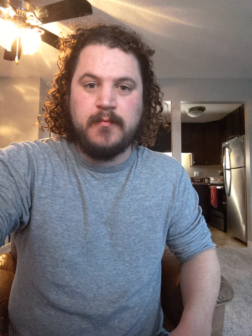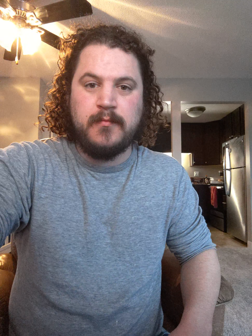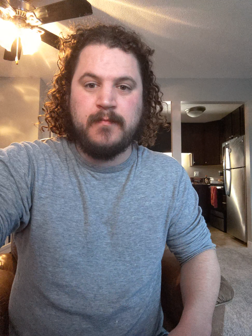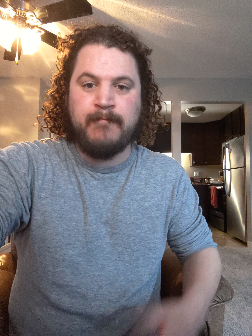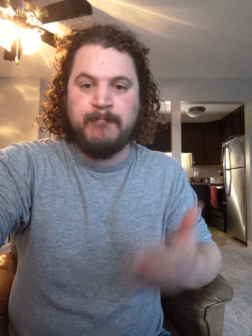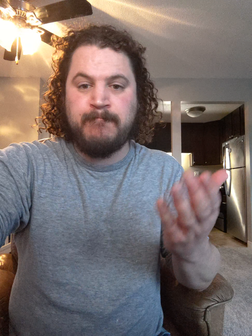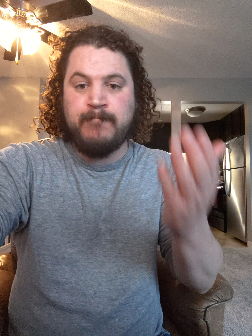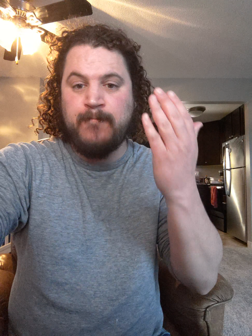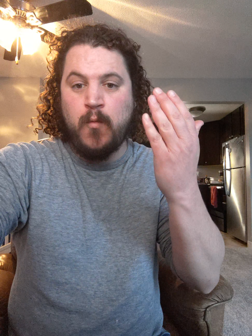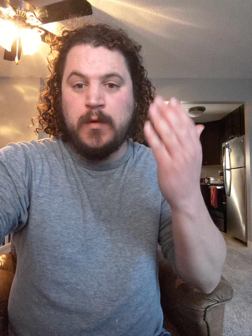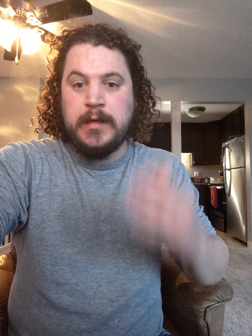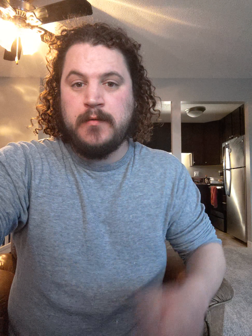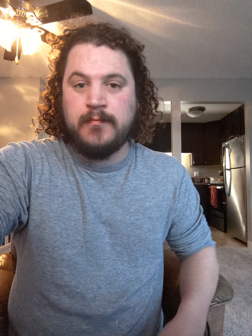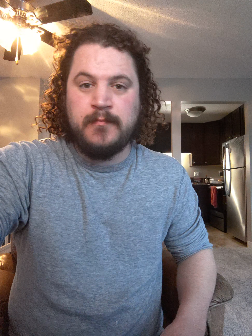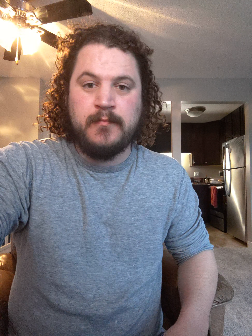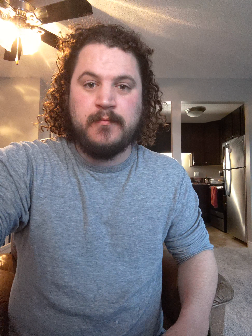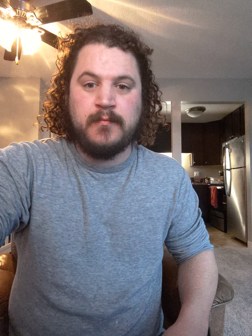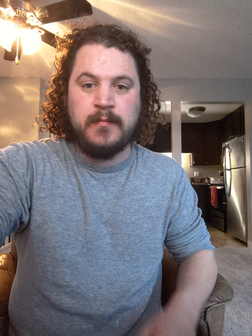morning